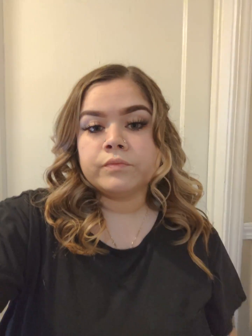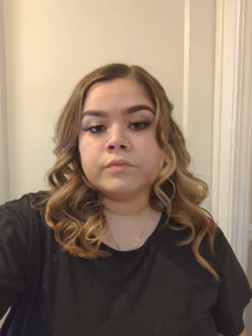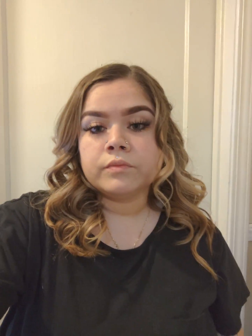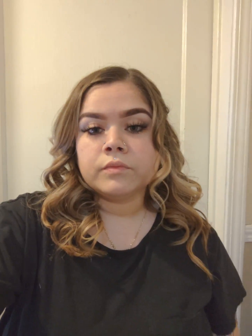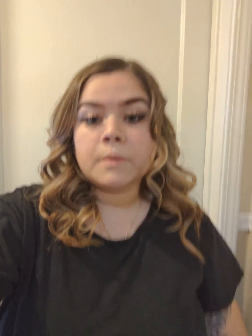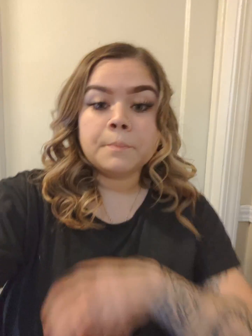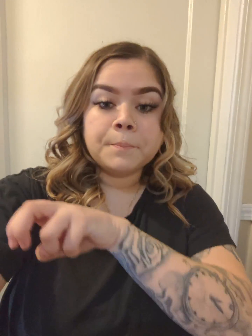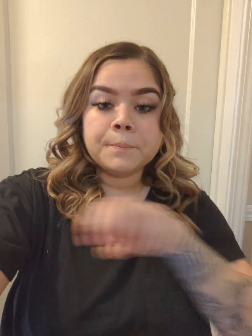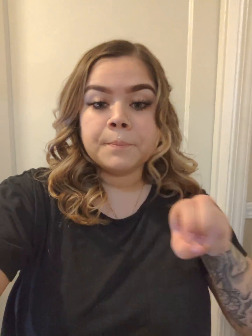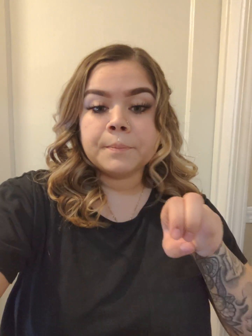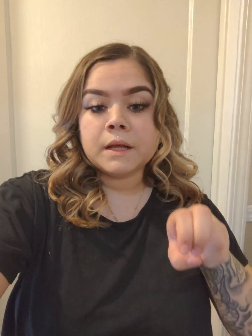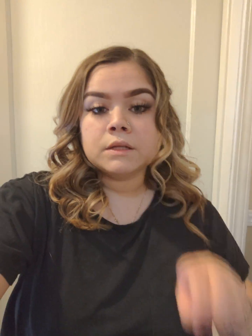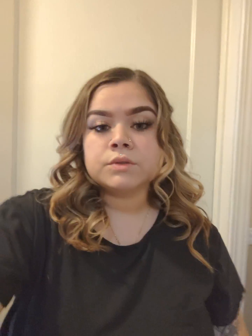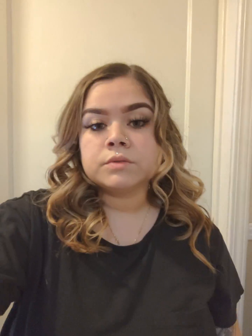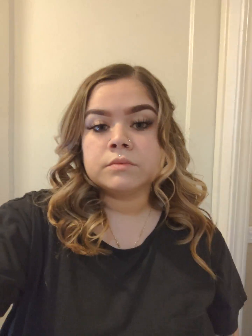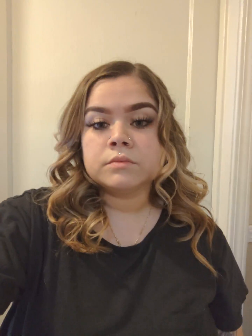bench